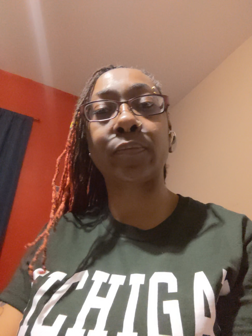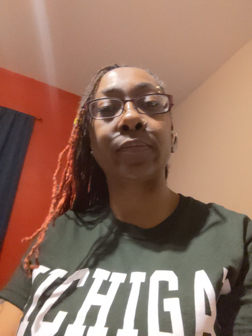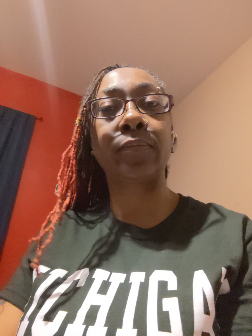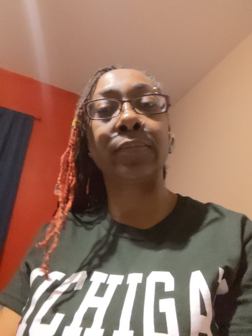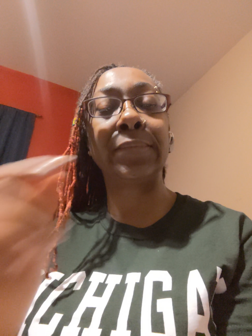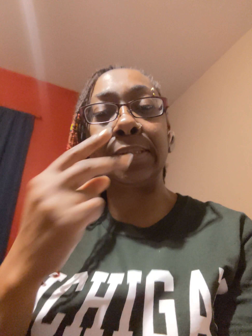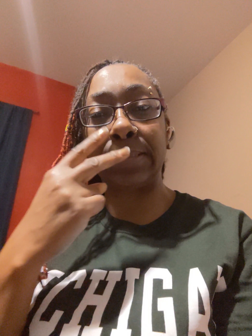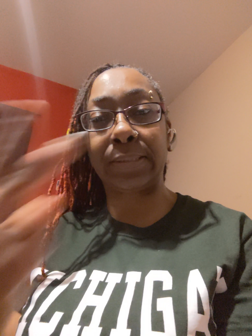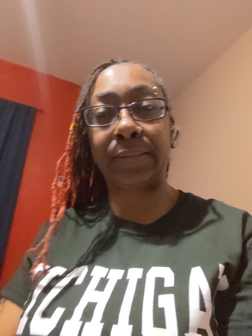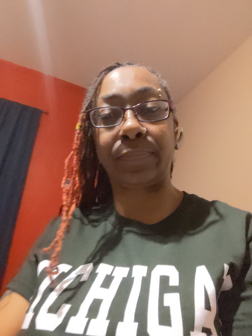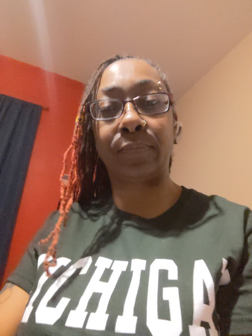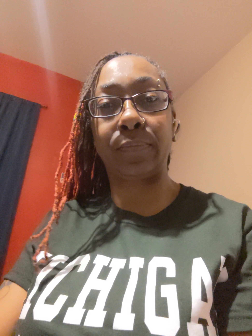see